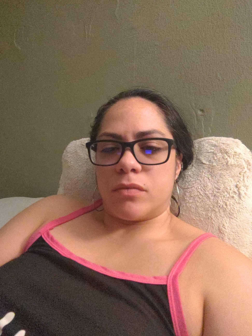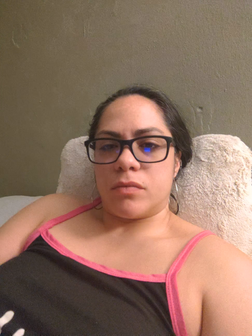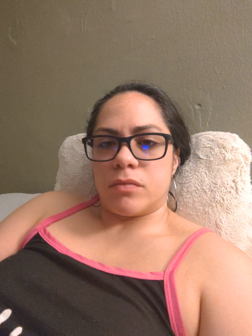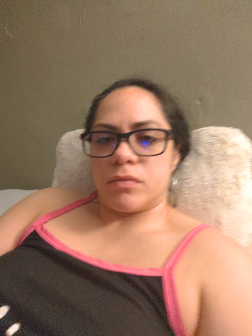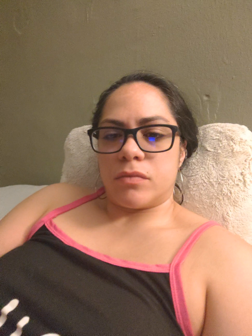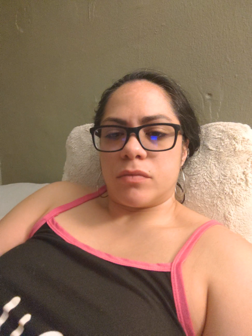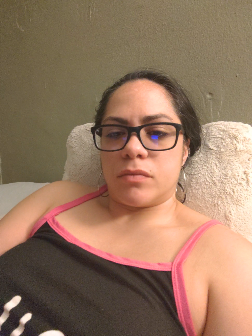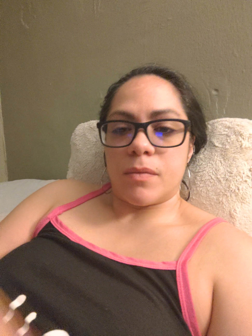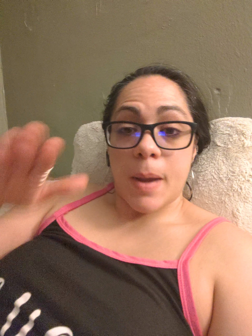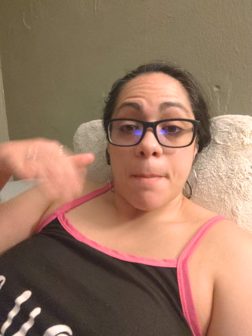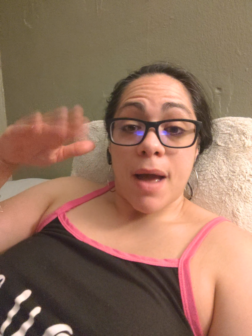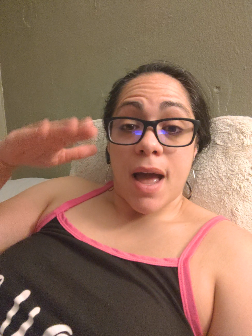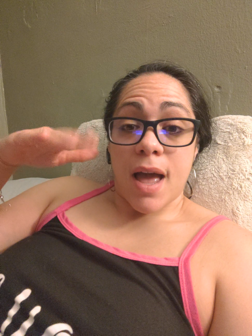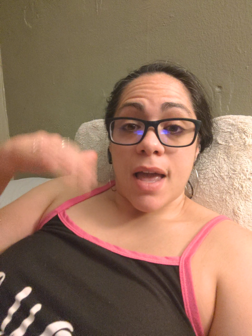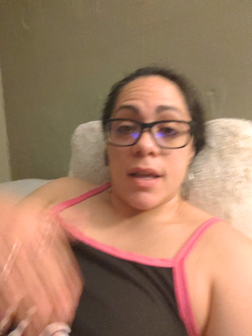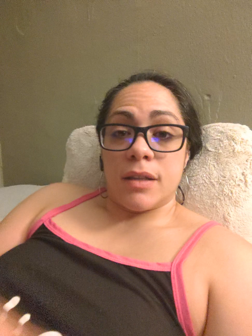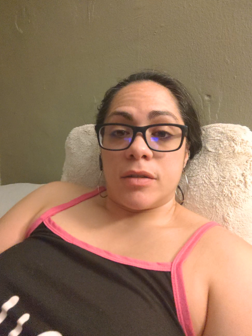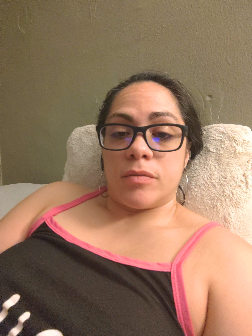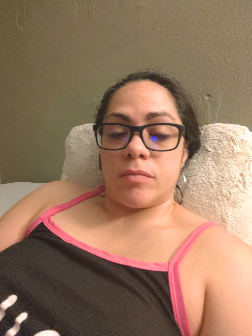bye